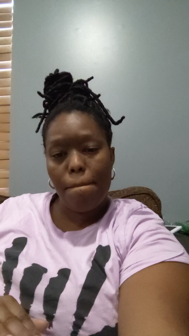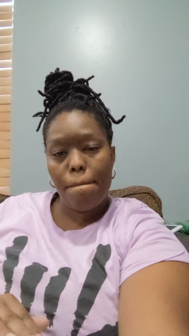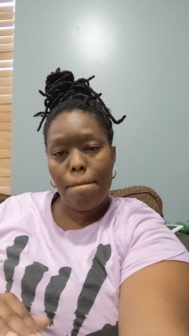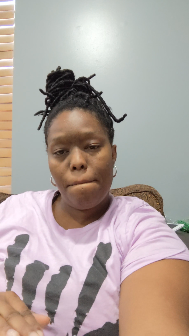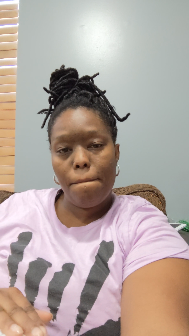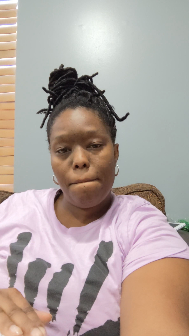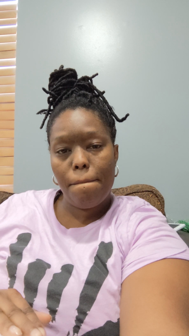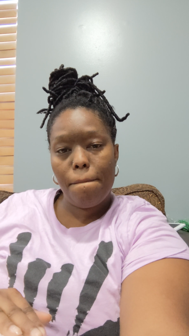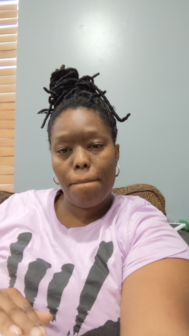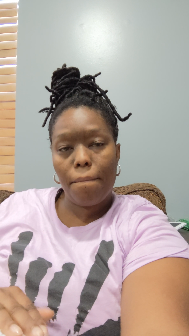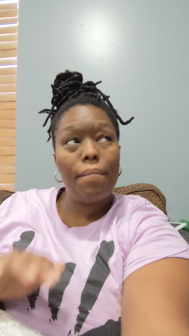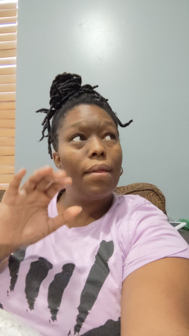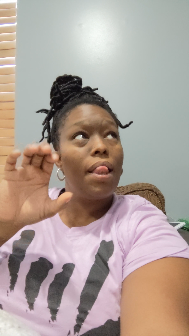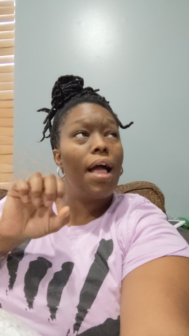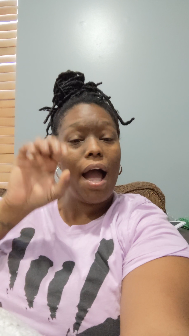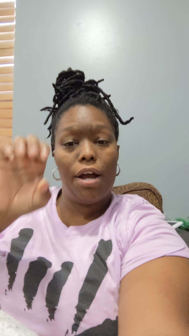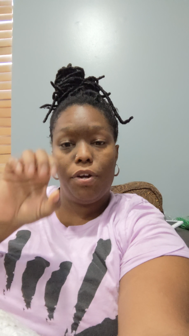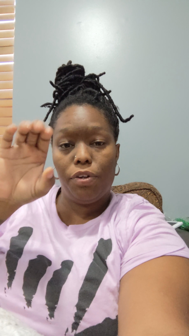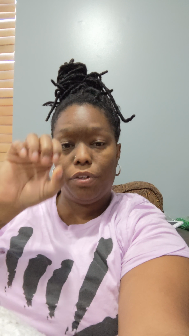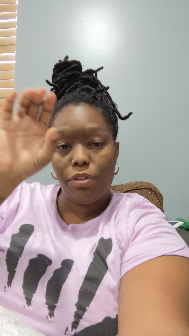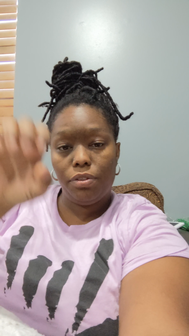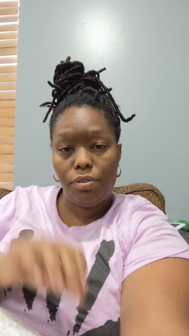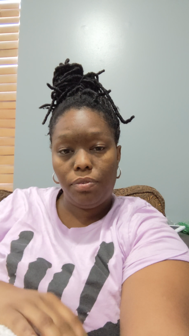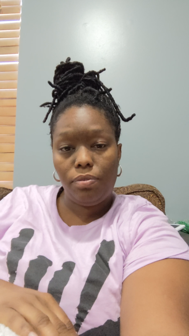ladder